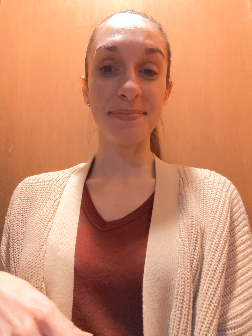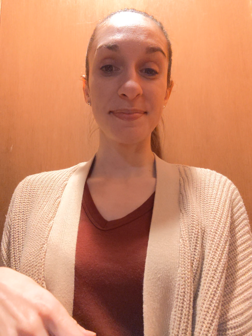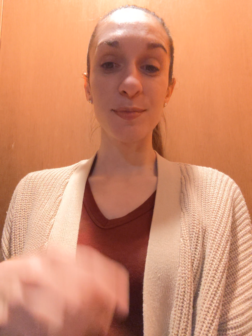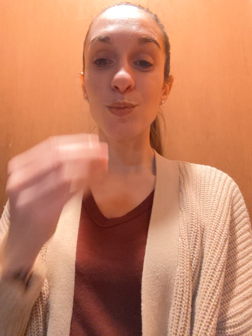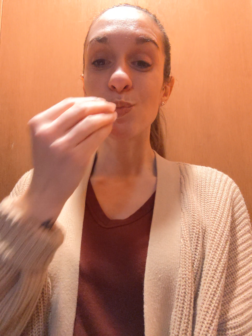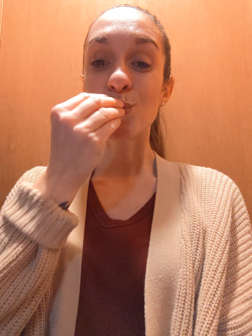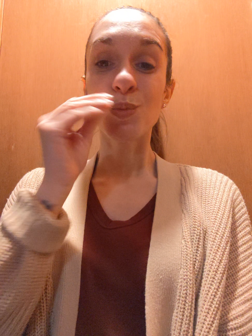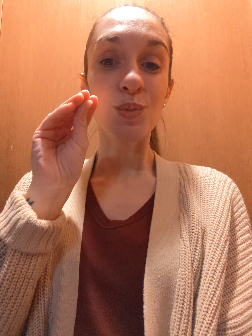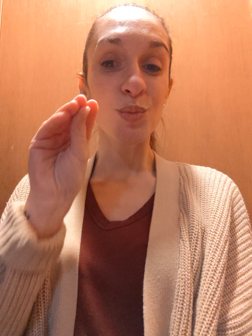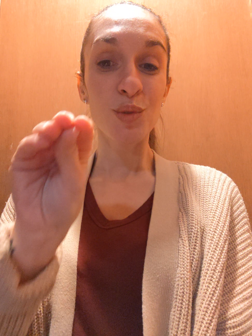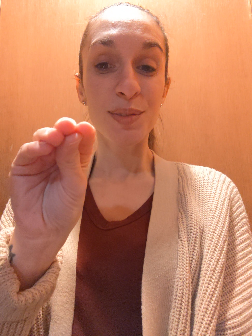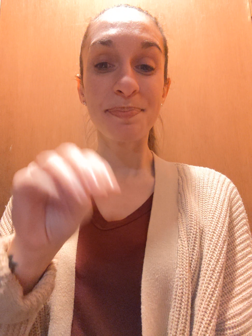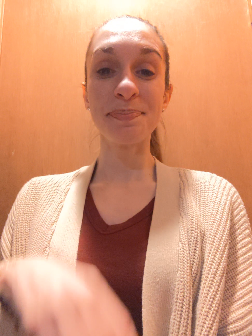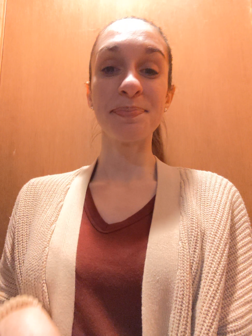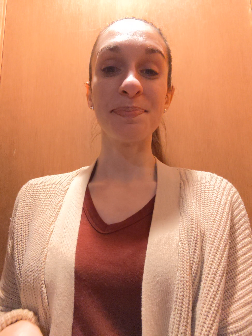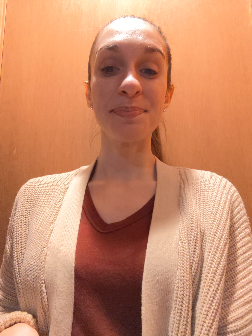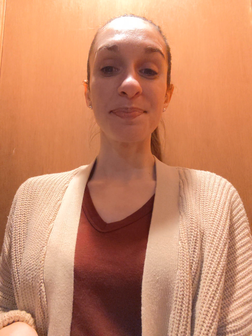kiss